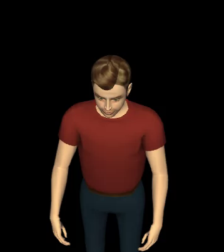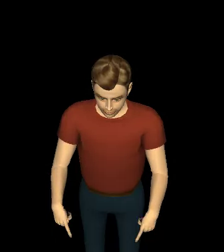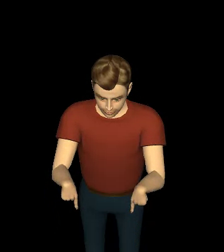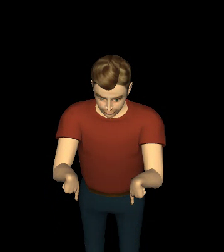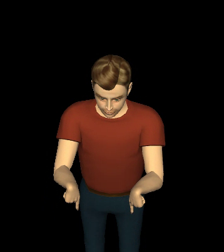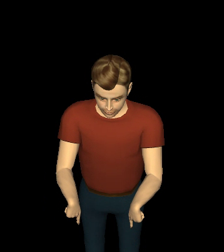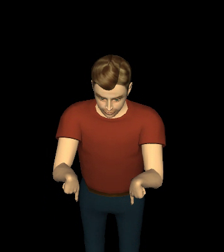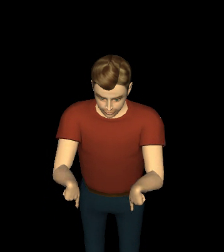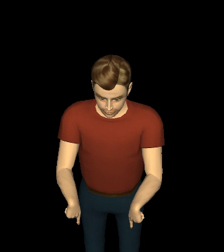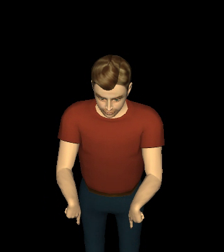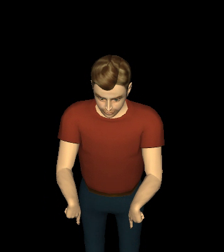وزير